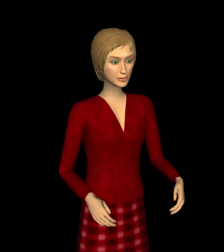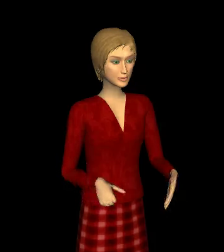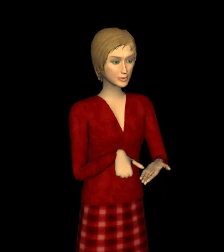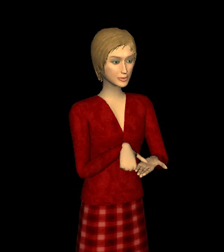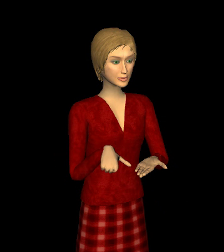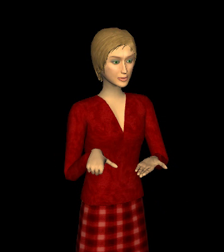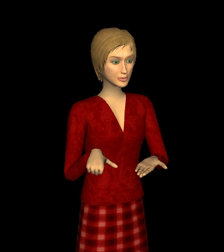يدفع